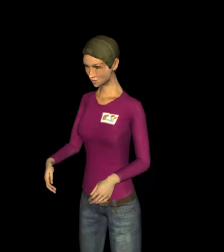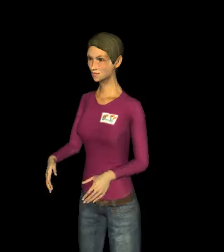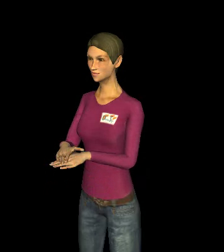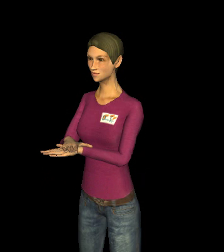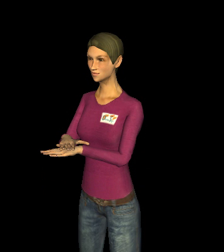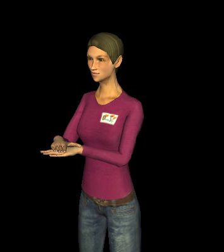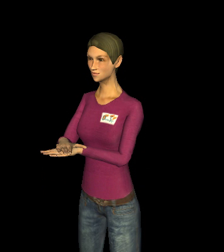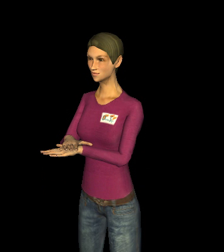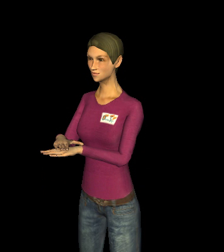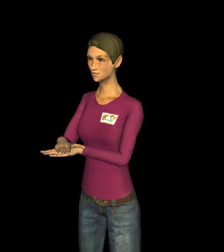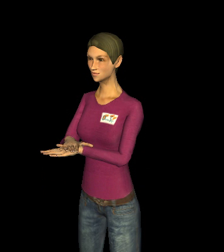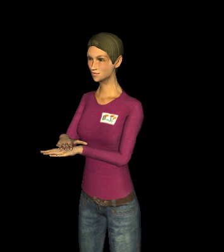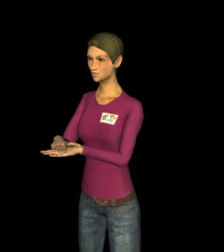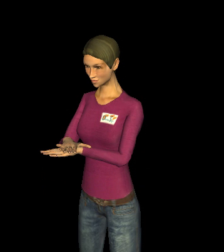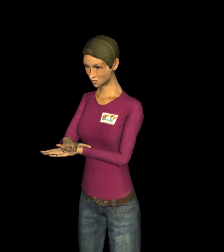مرهم